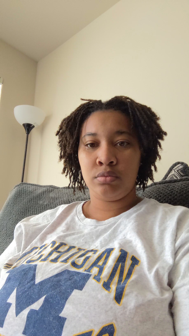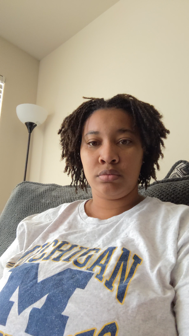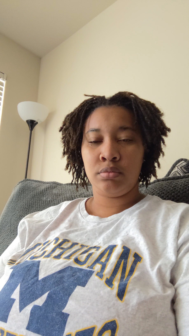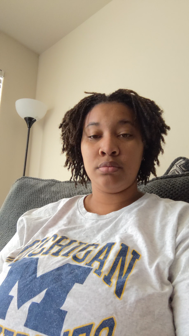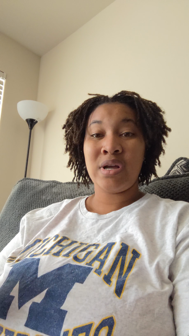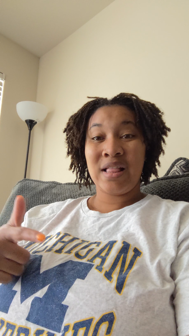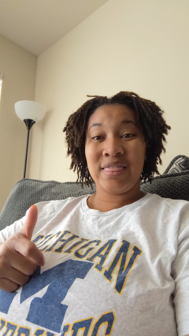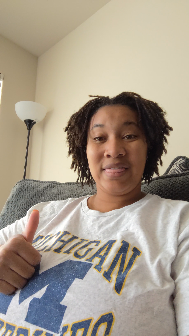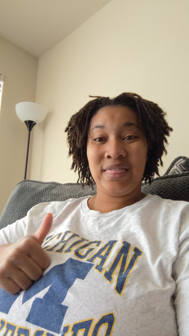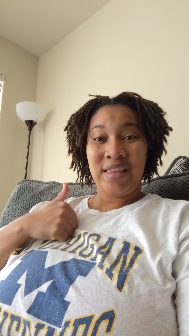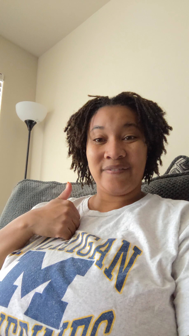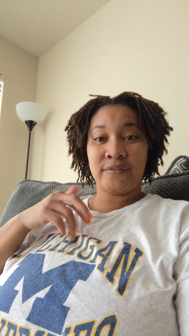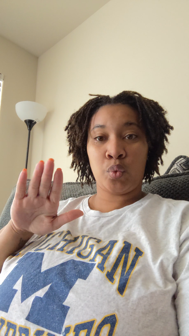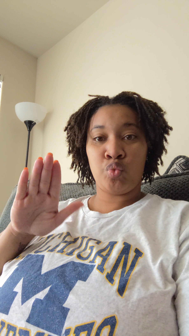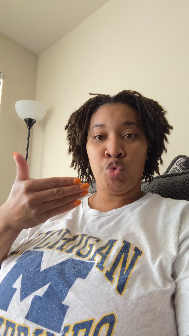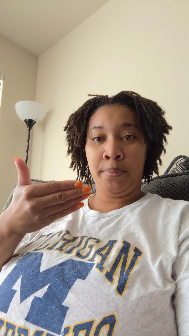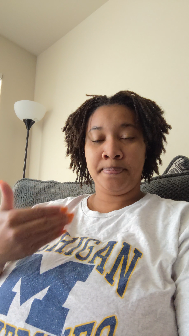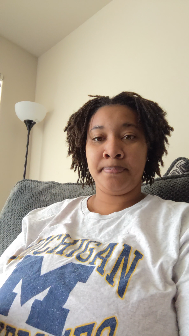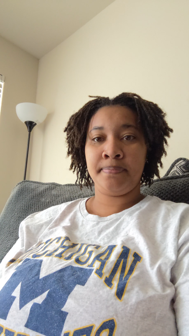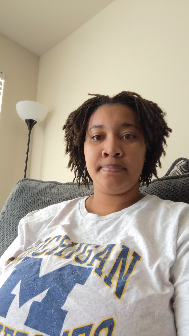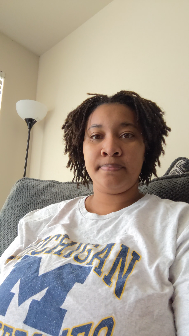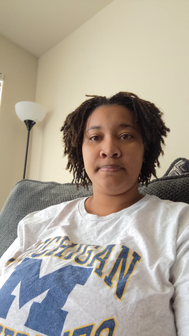living room